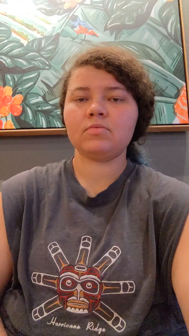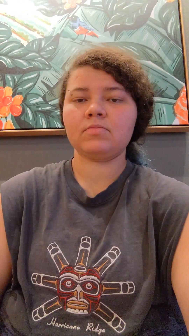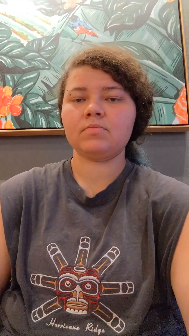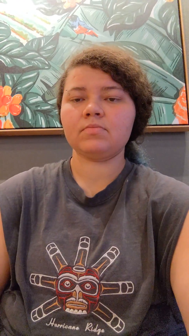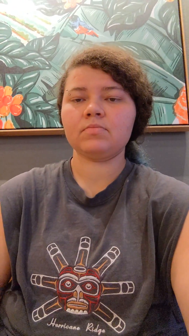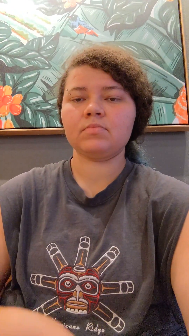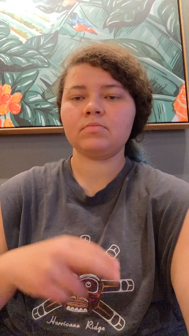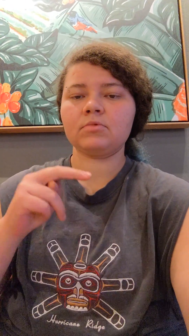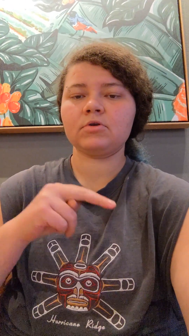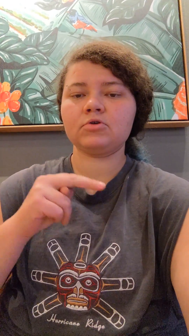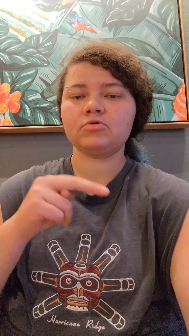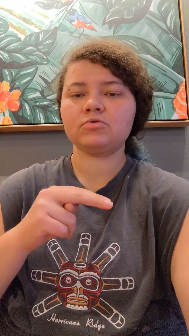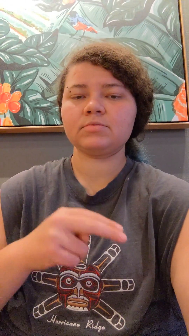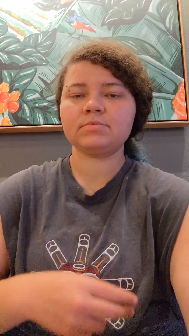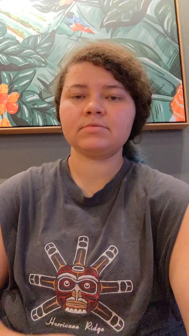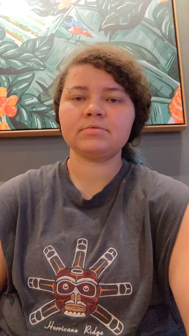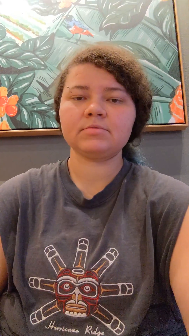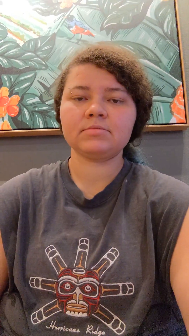nurse